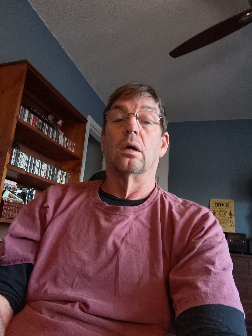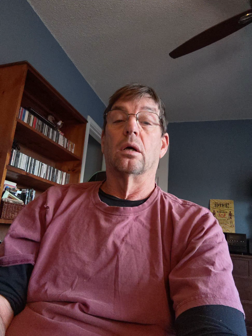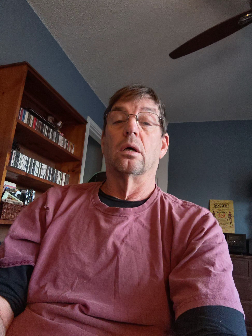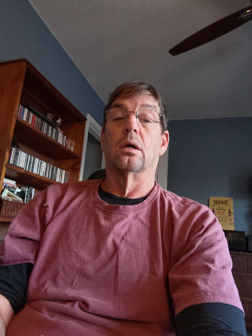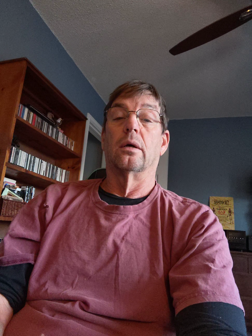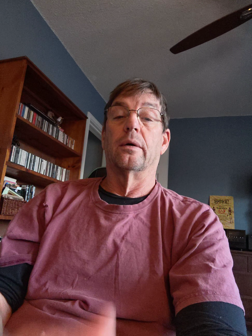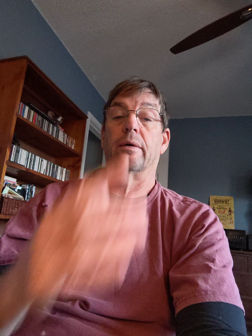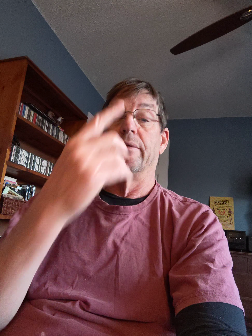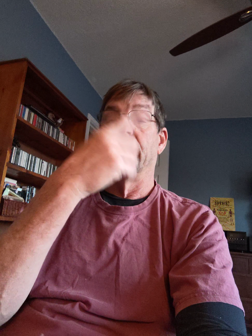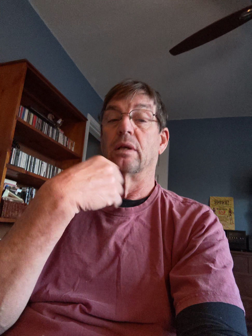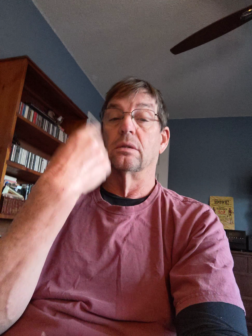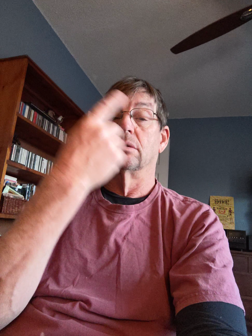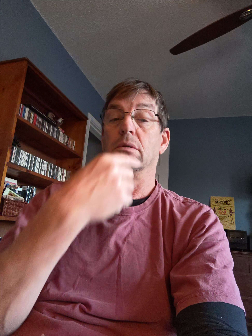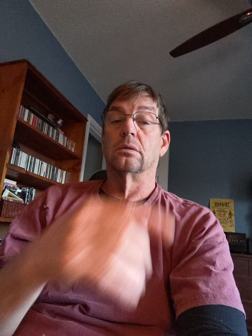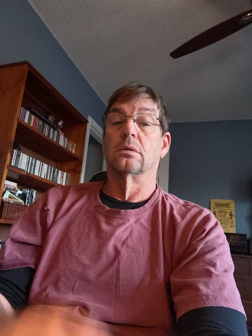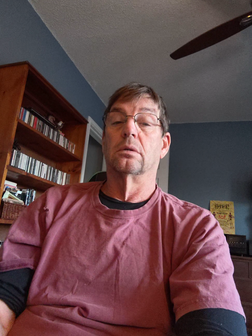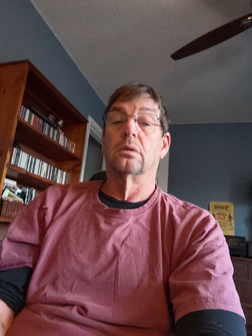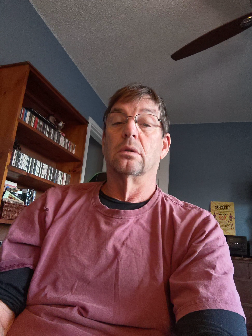face